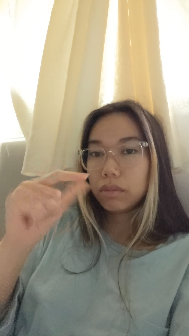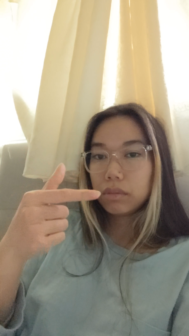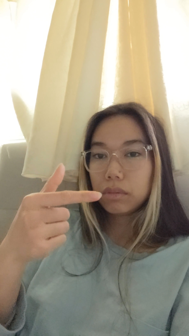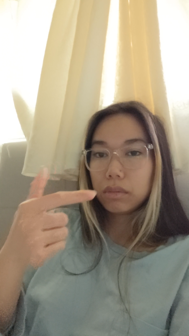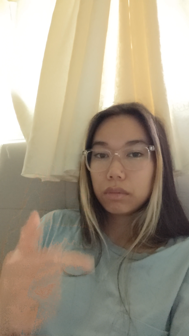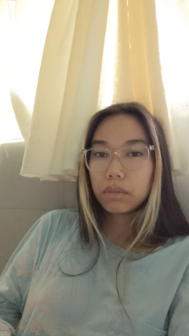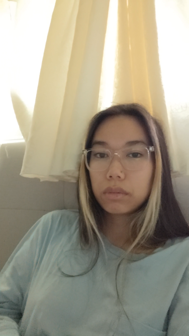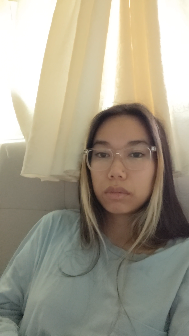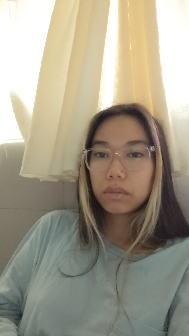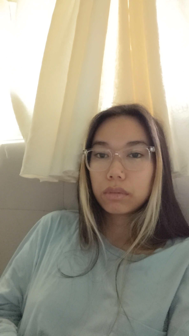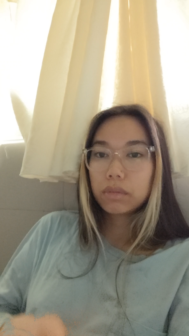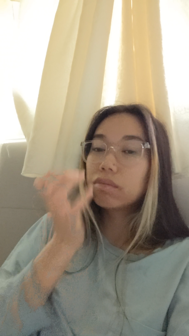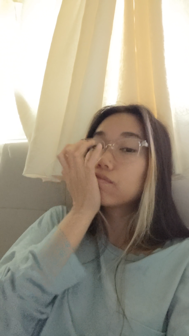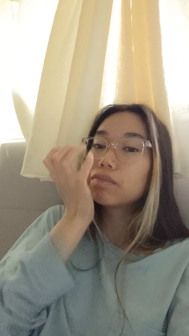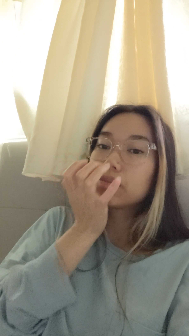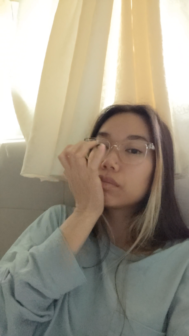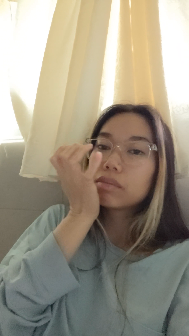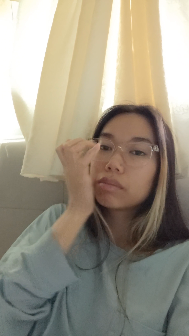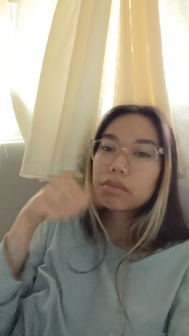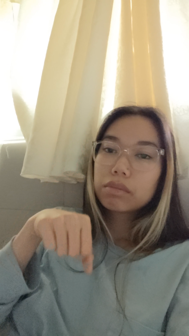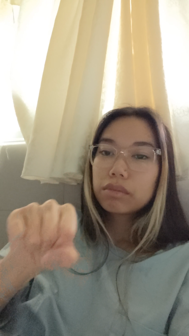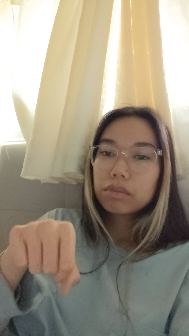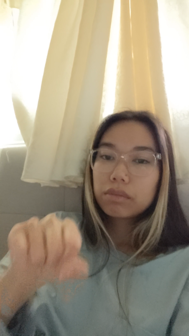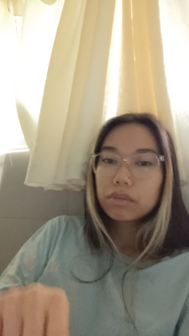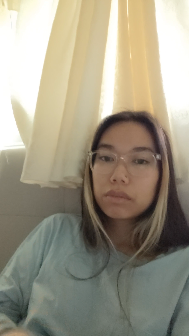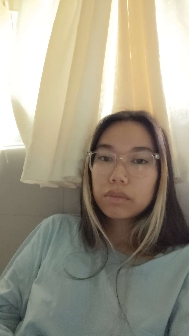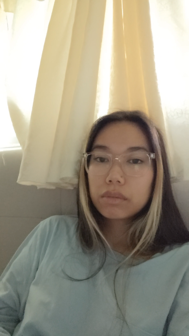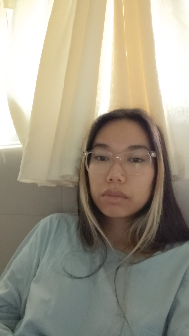lawn mower